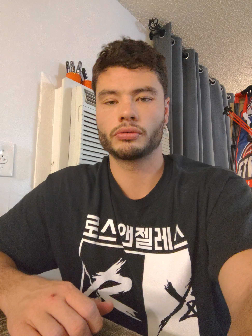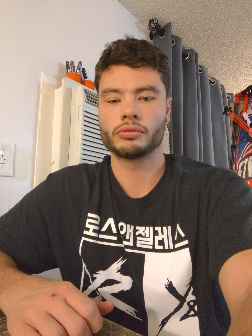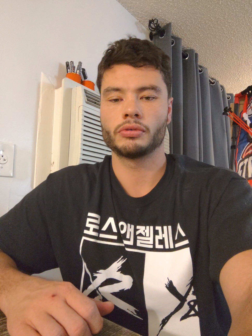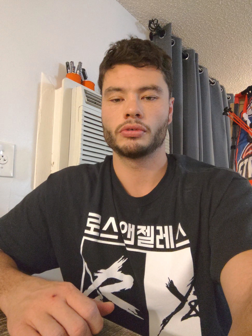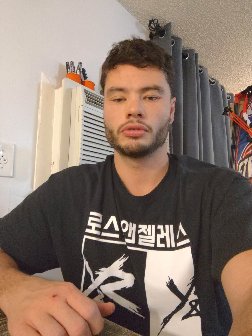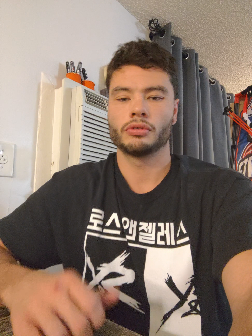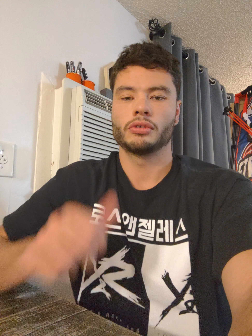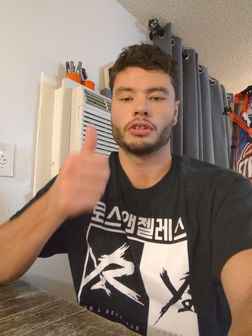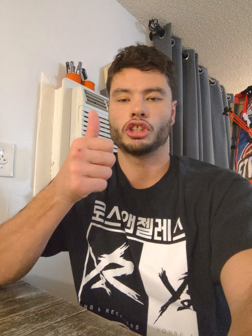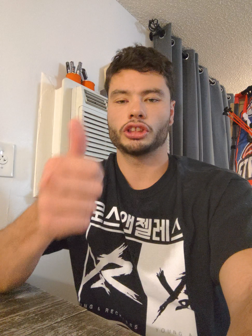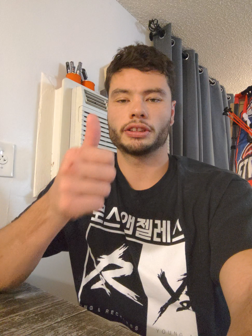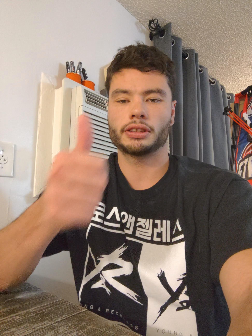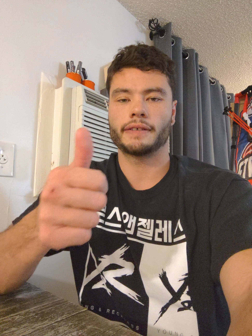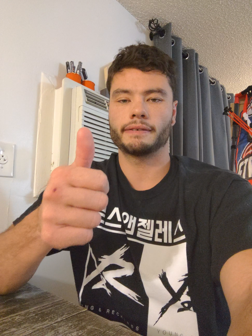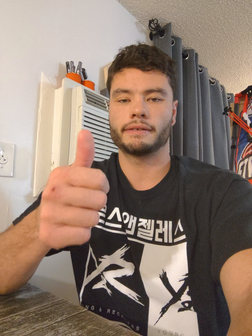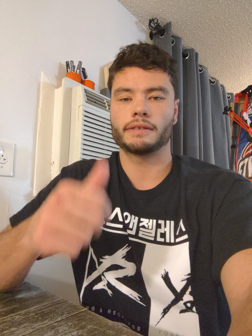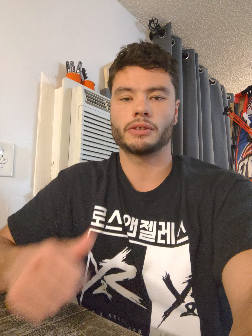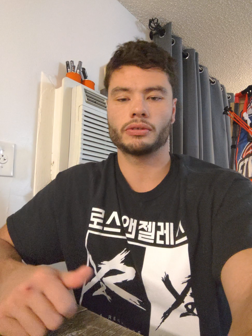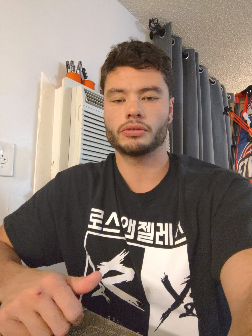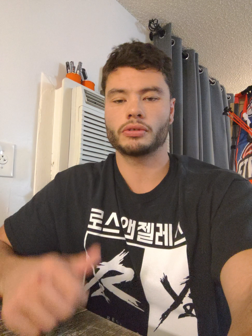yourself